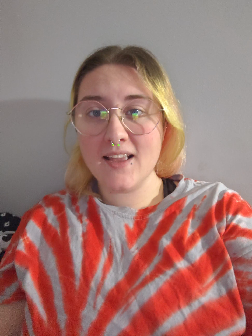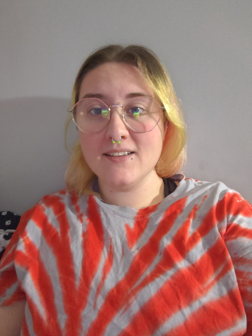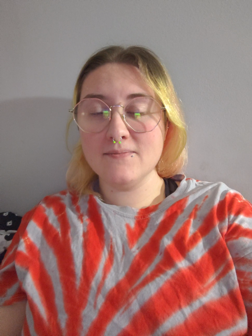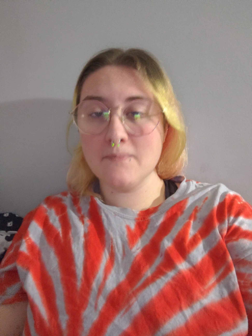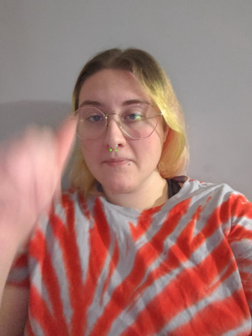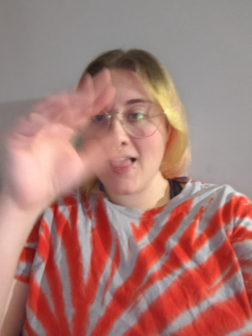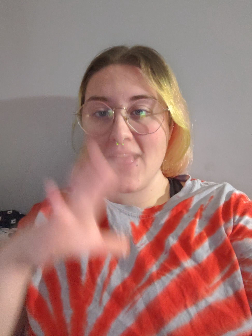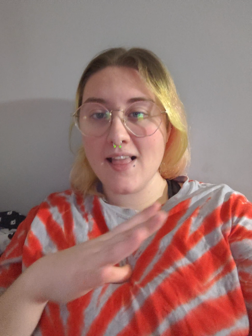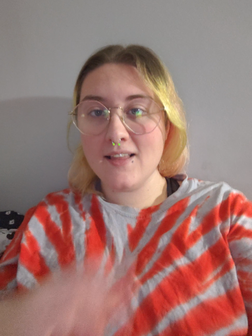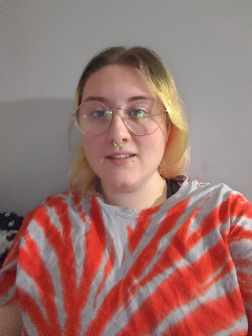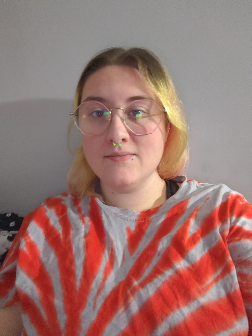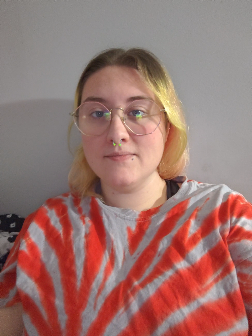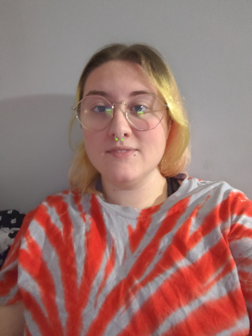man